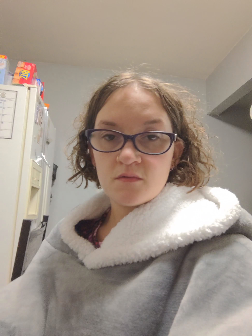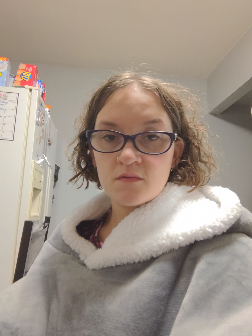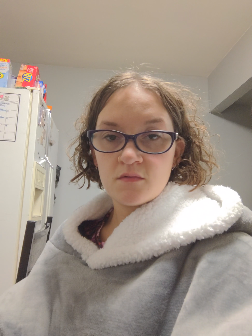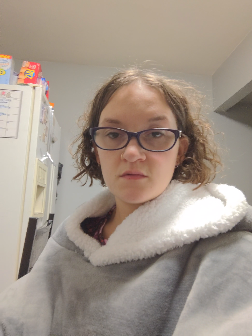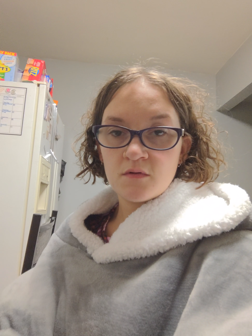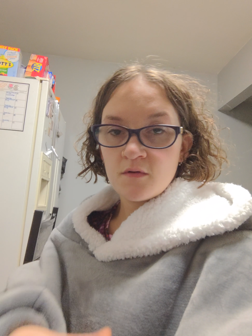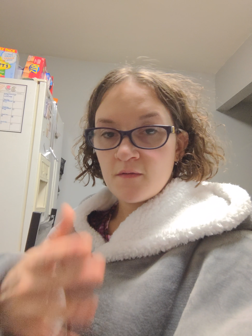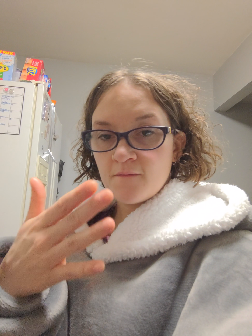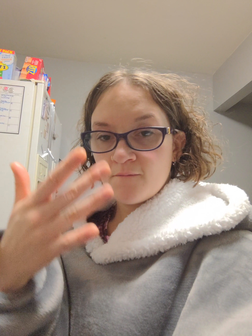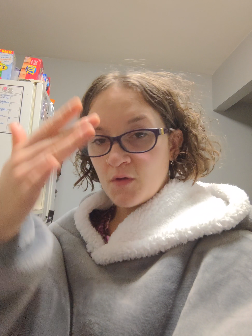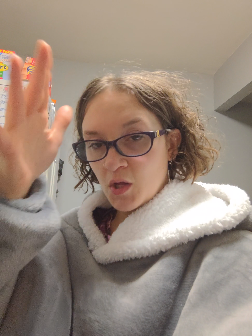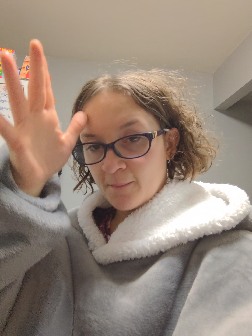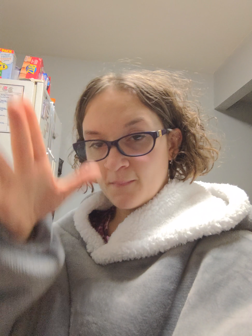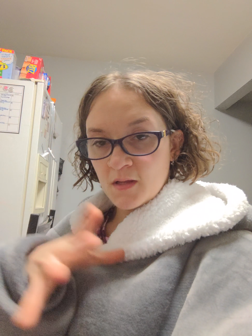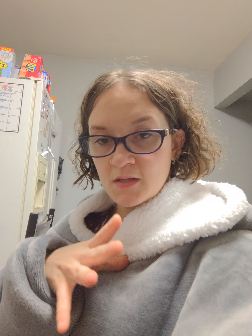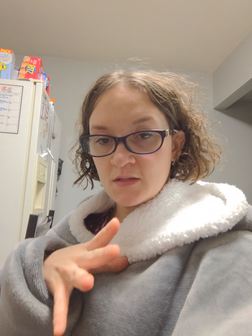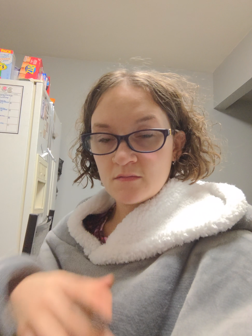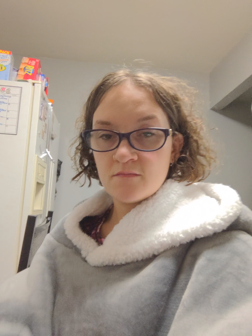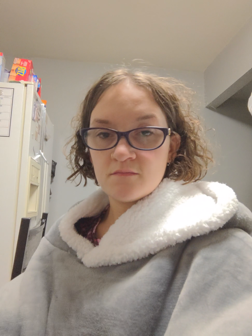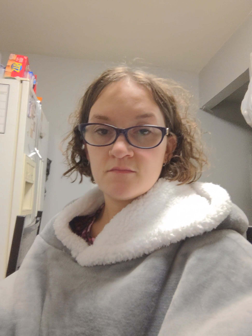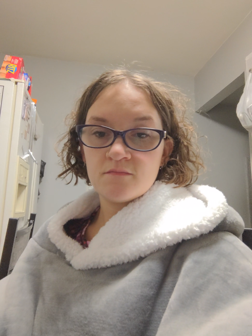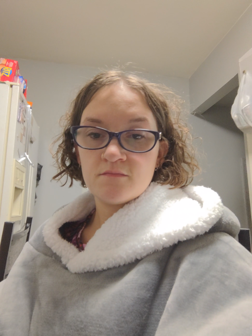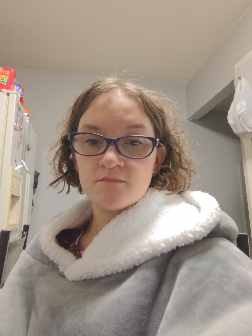fireman